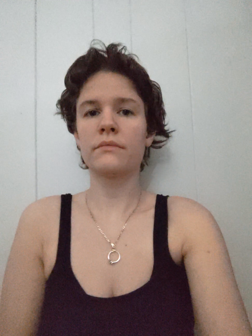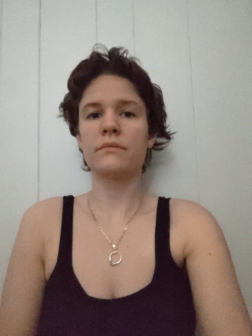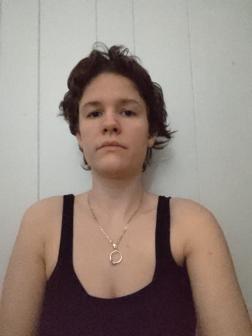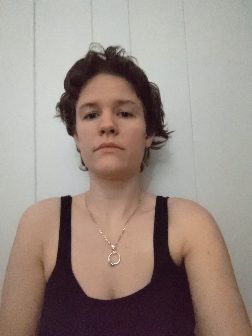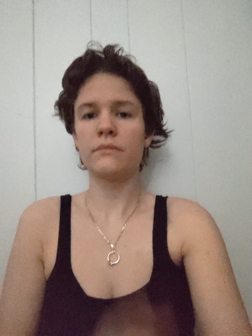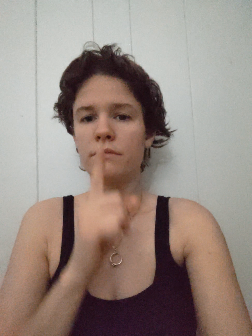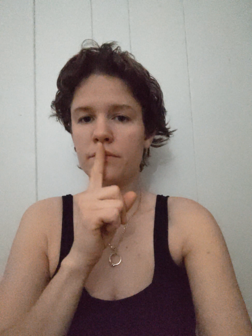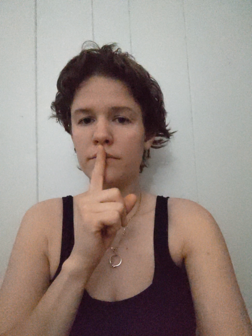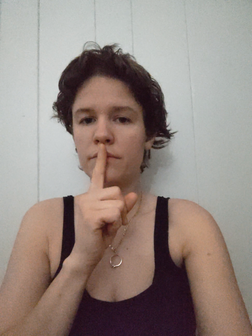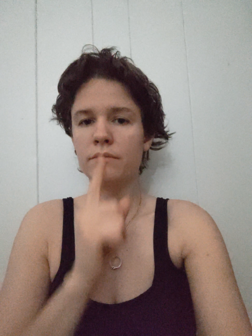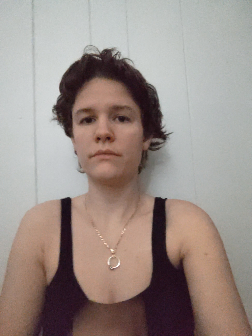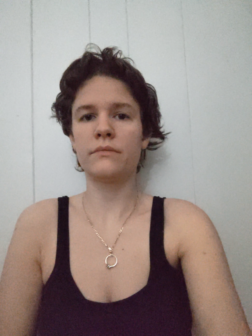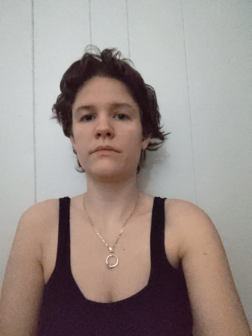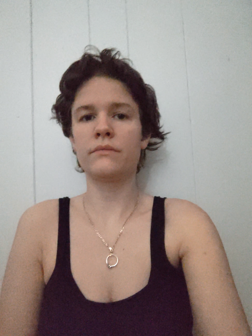shhh